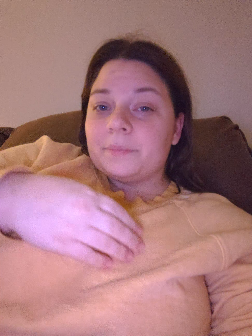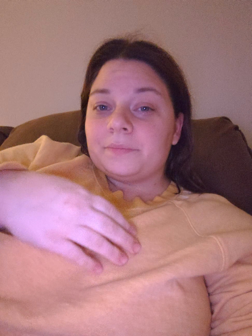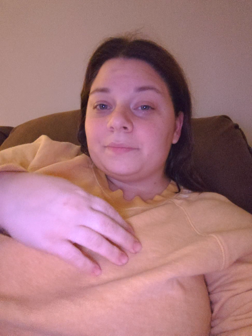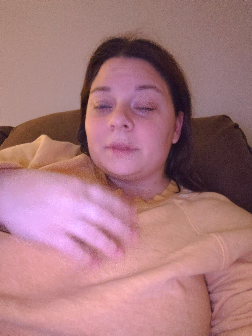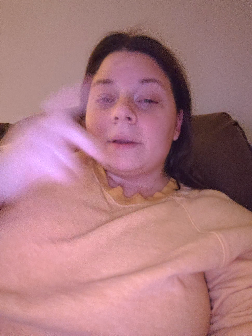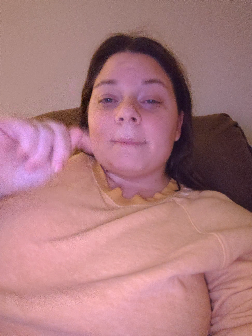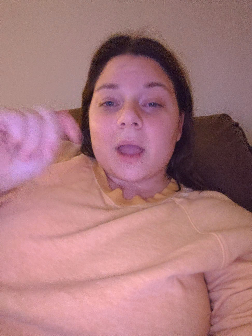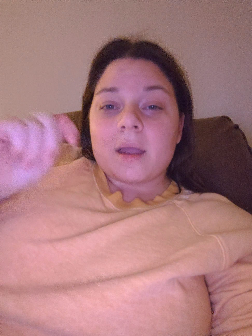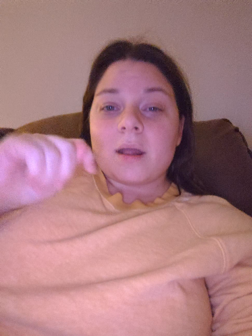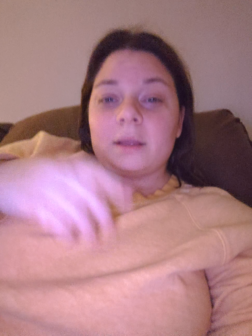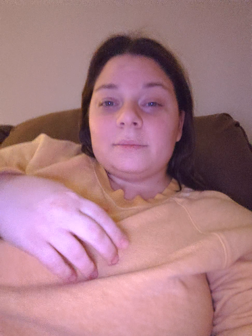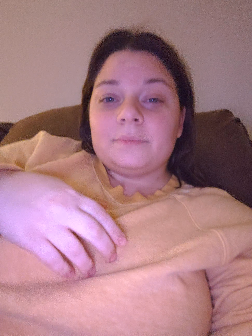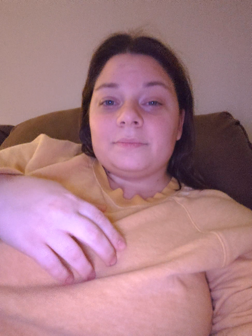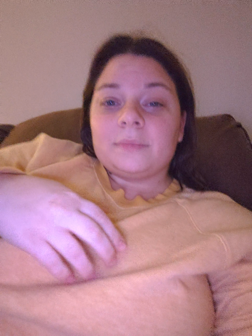potty